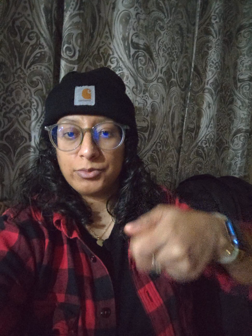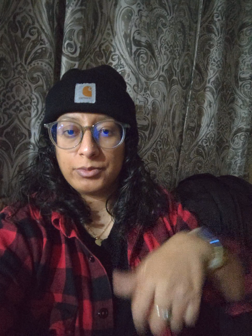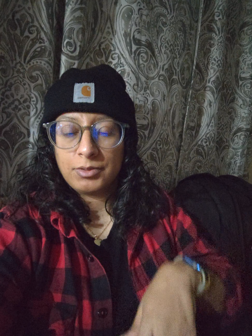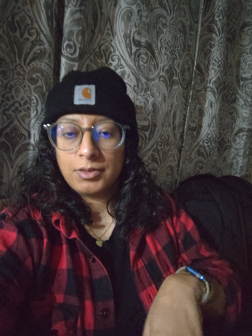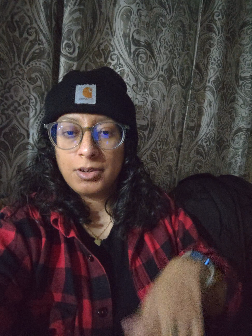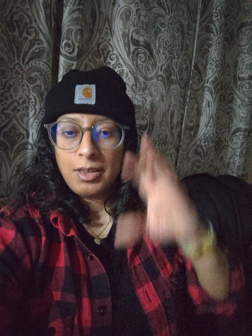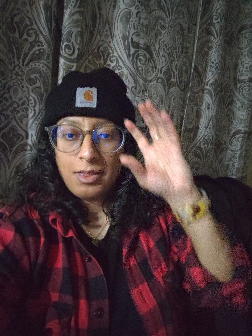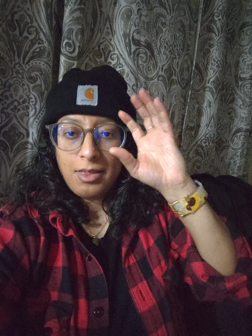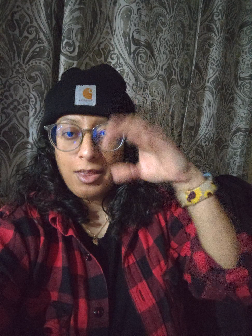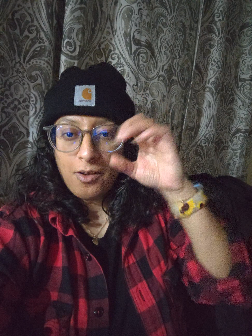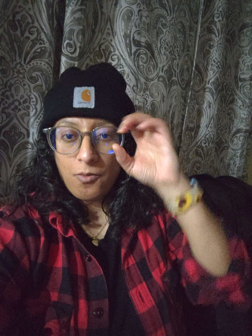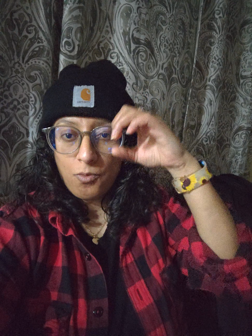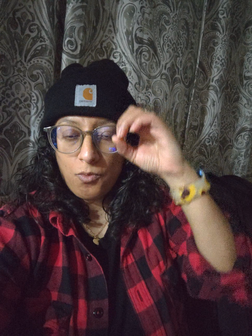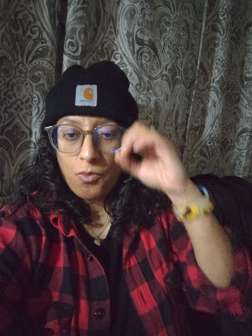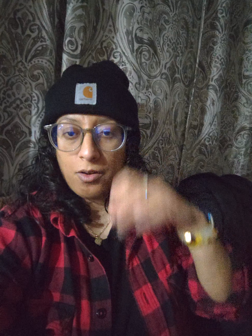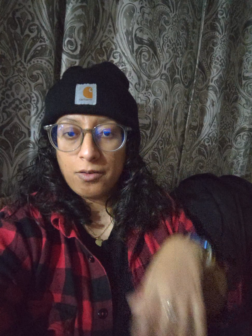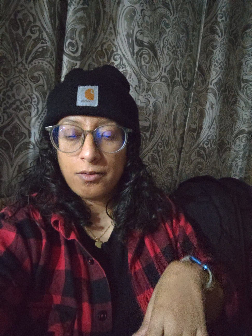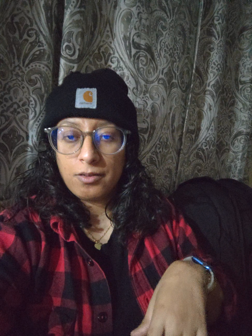owl